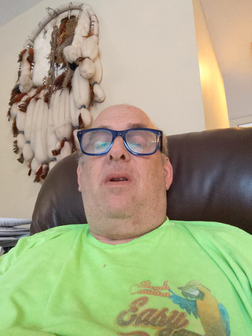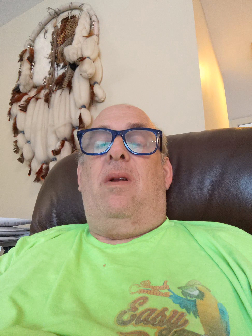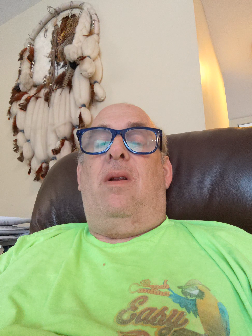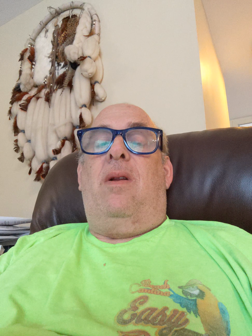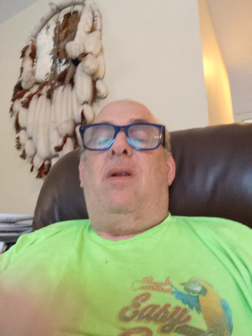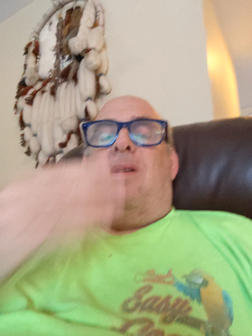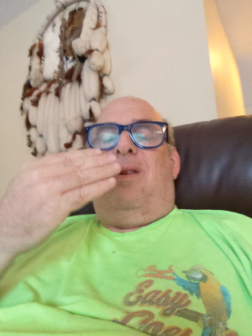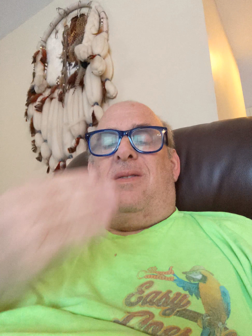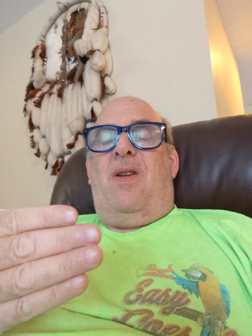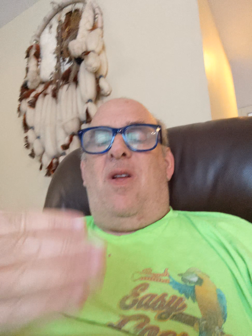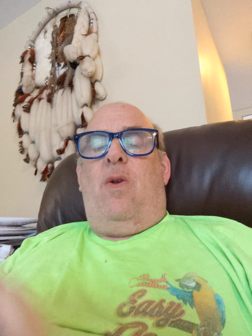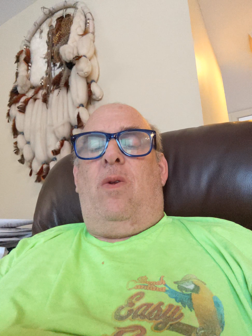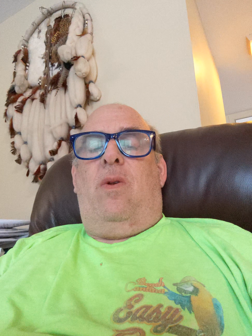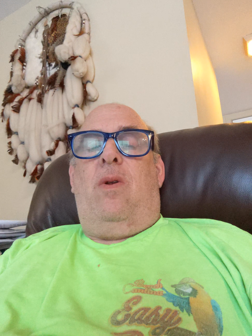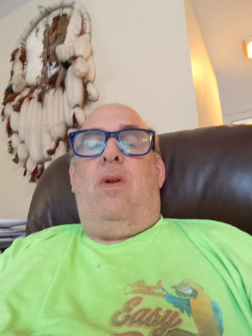now